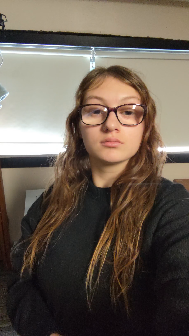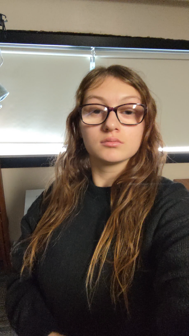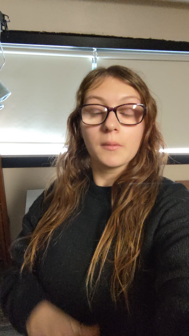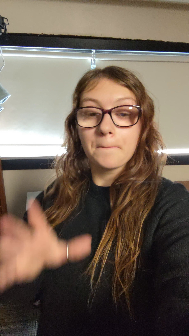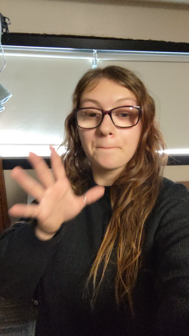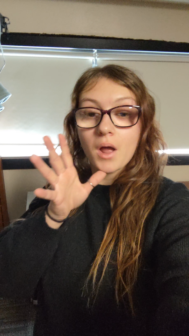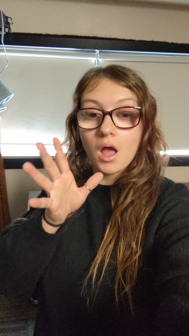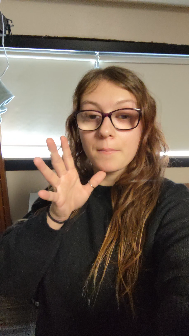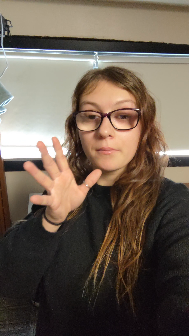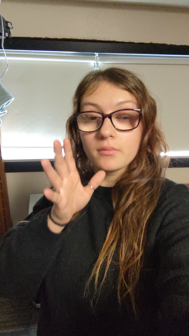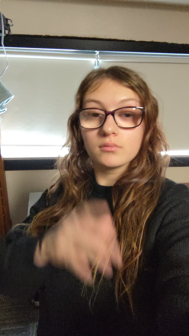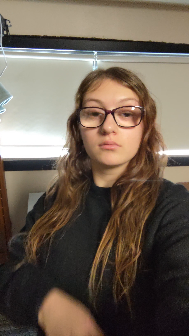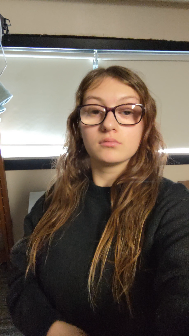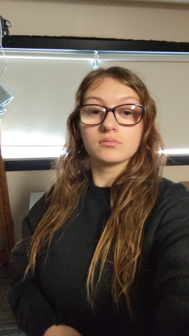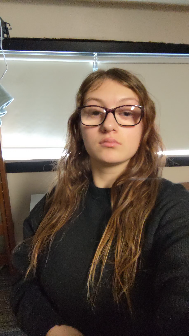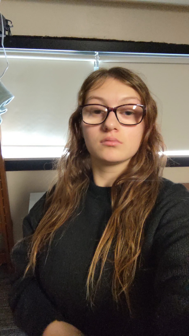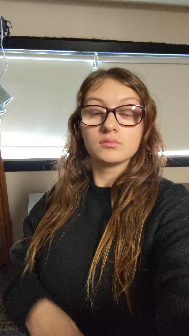mommy